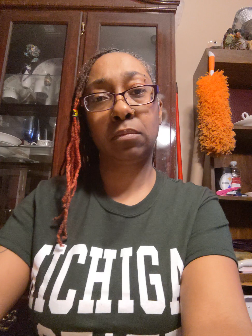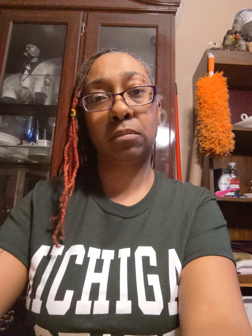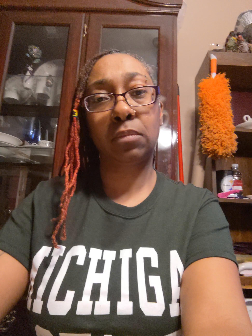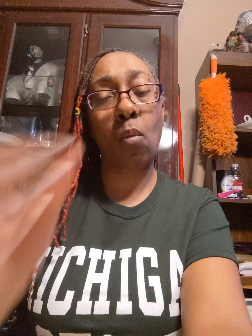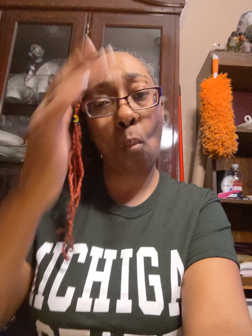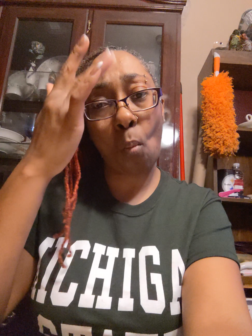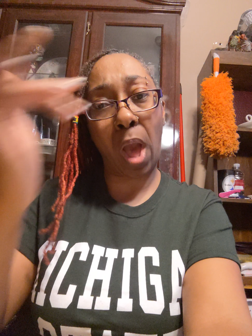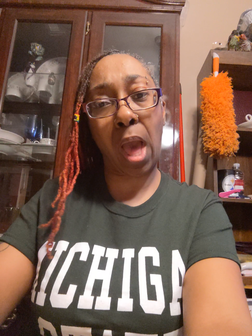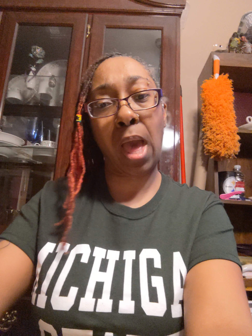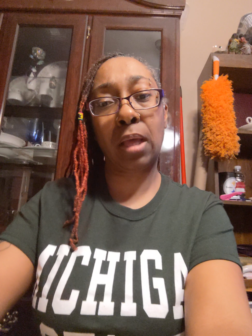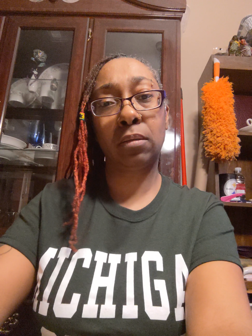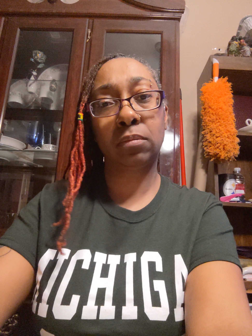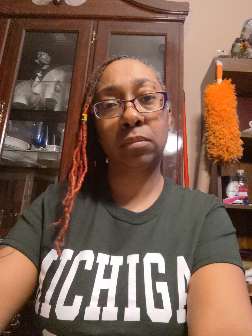why